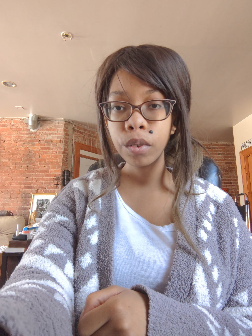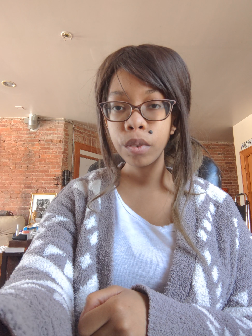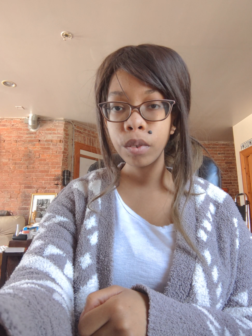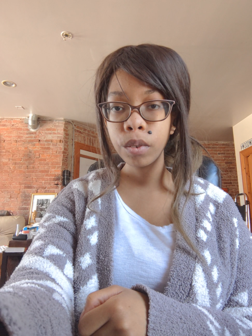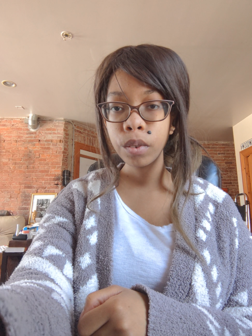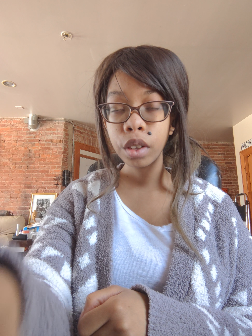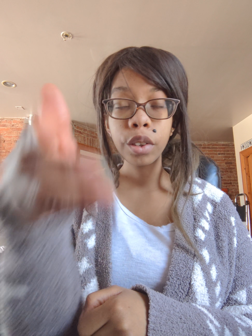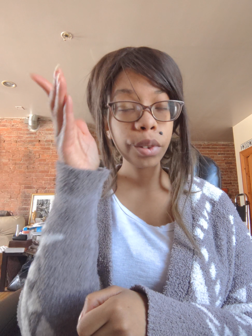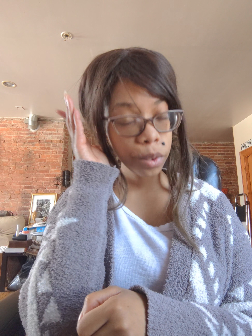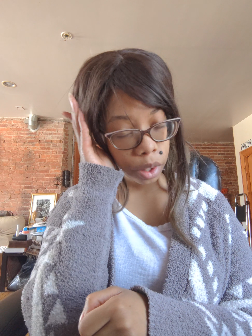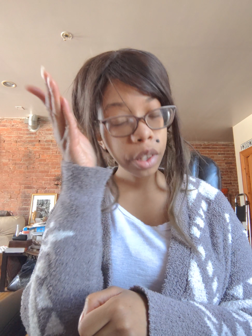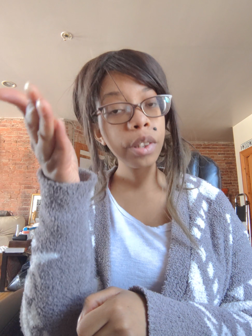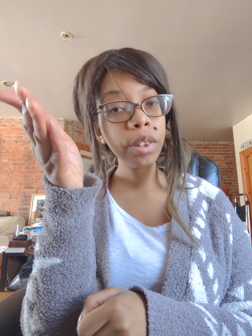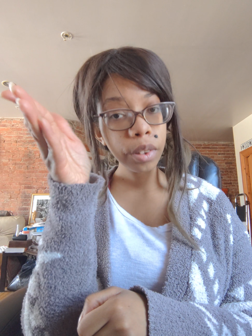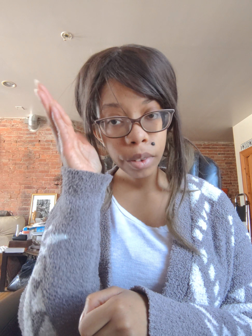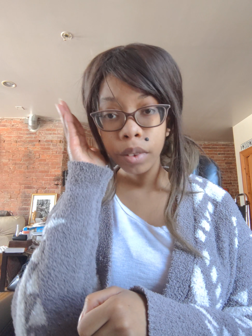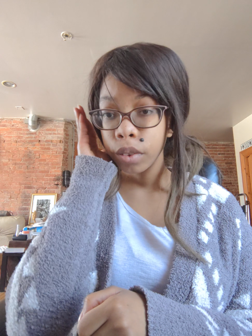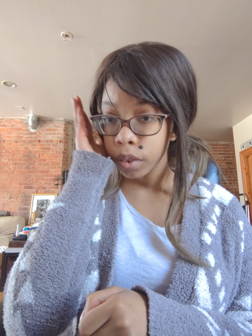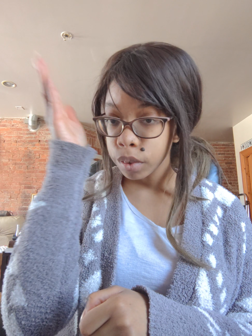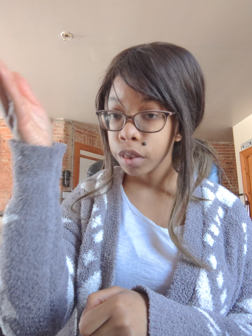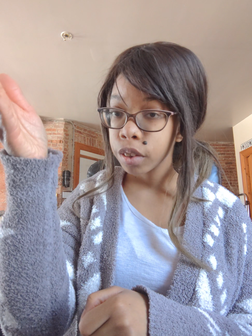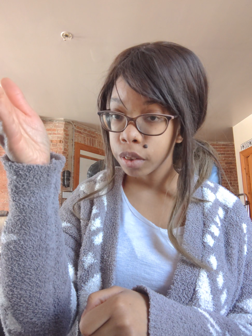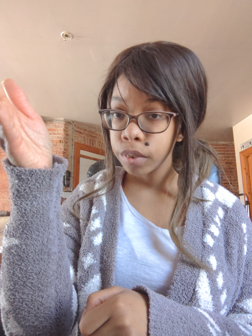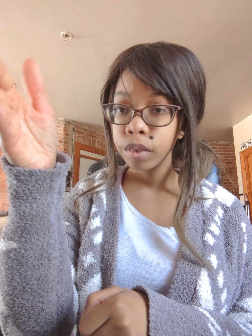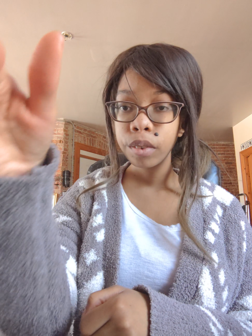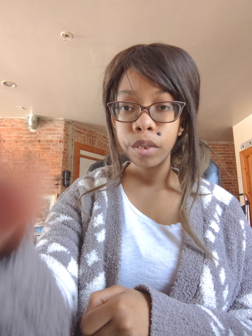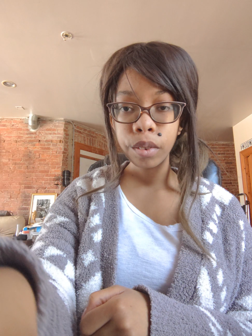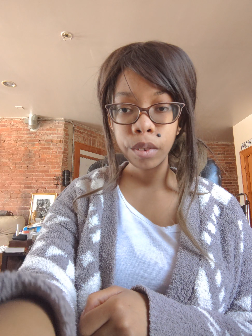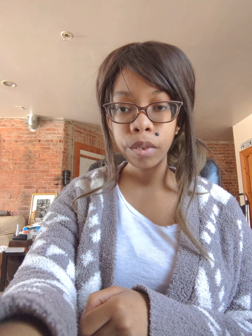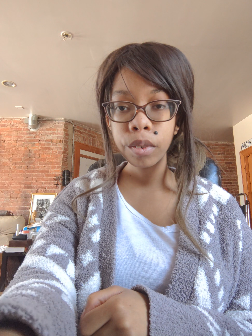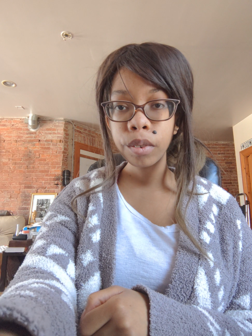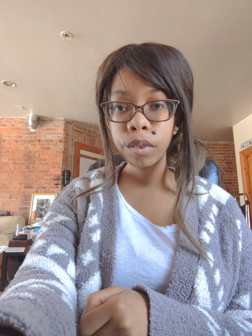will